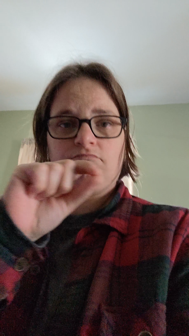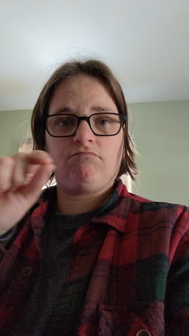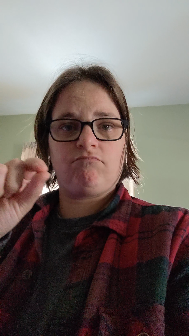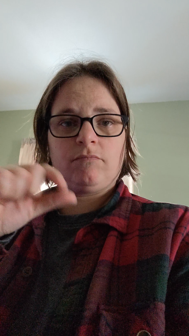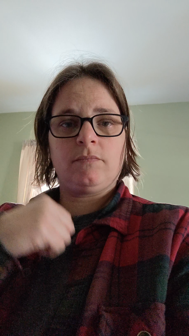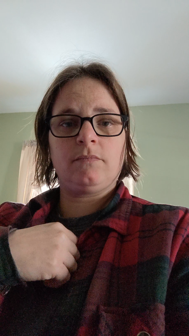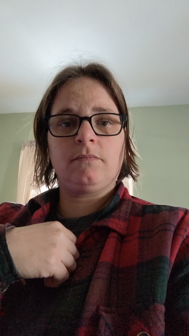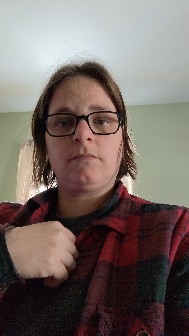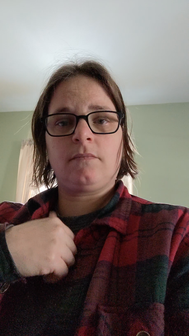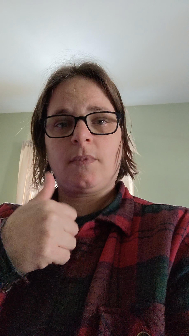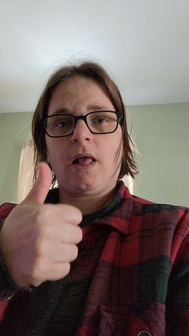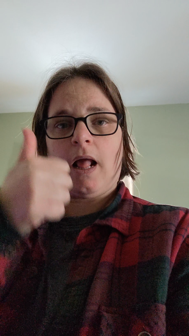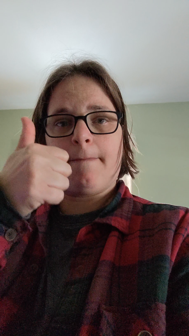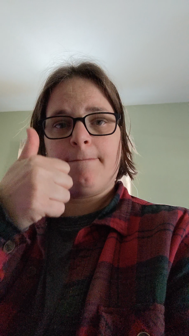help